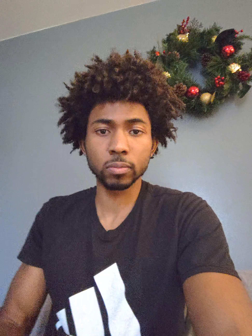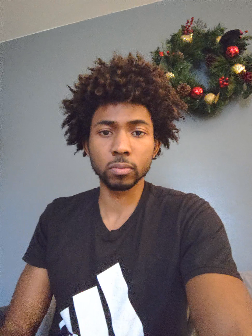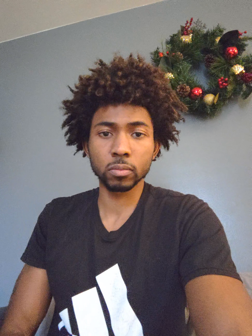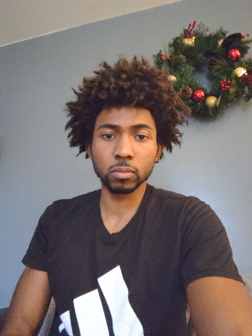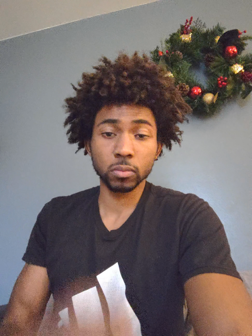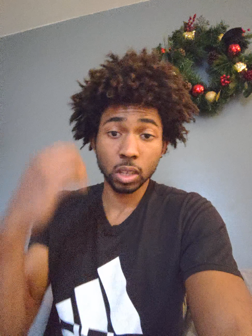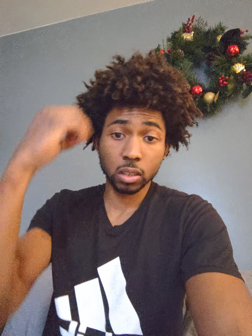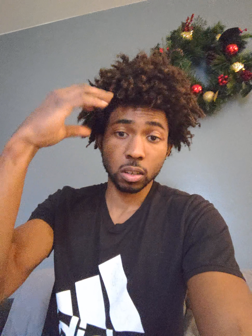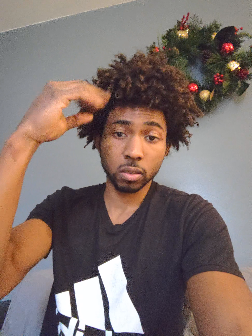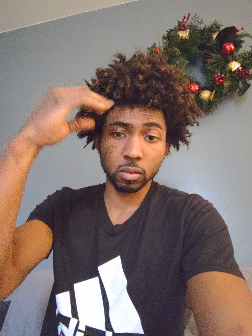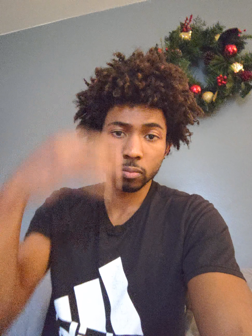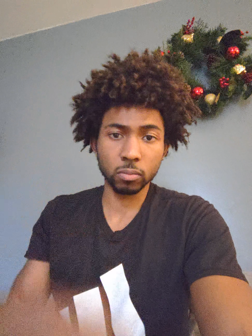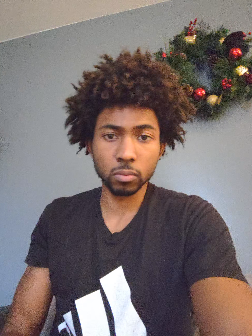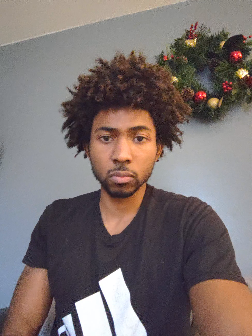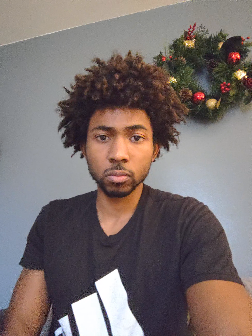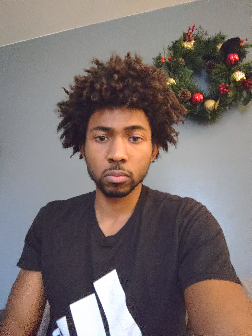shower